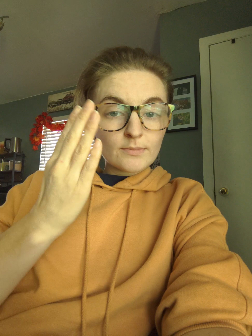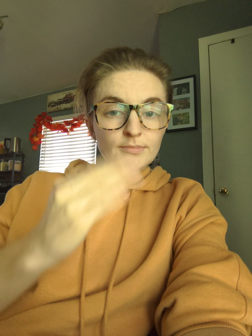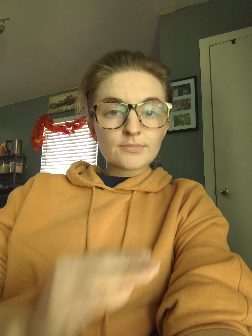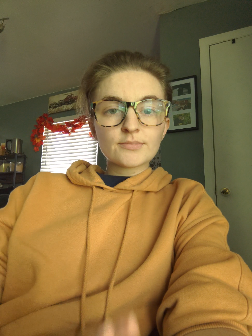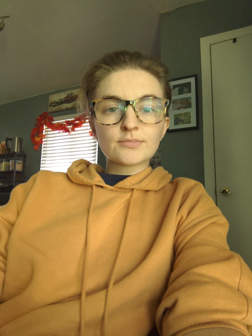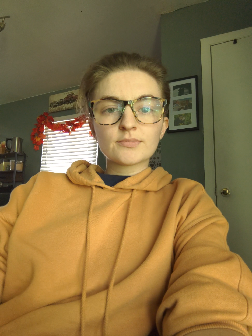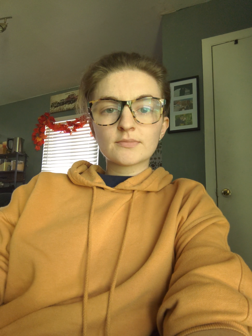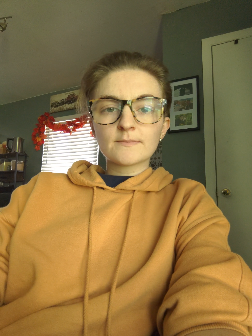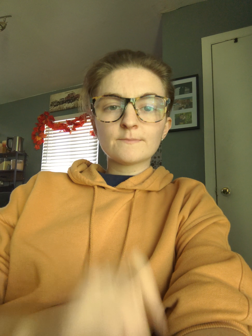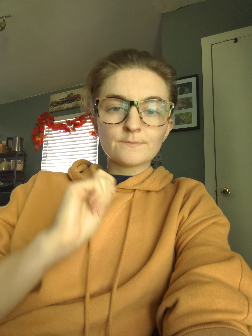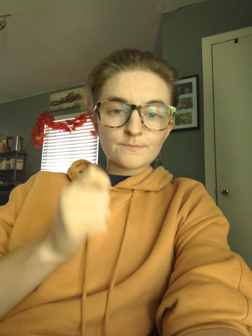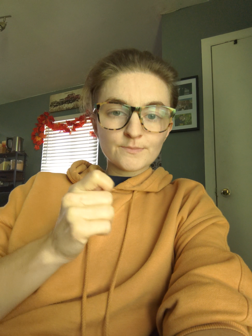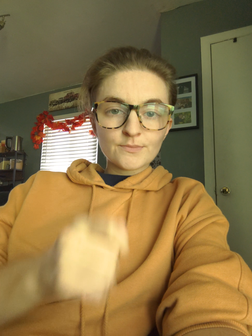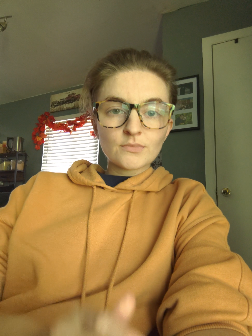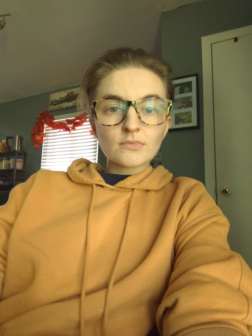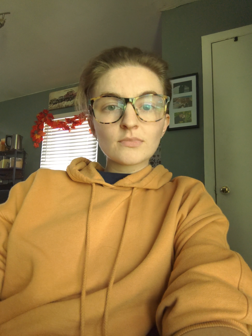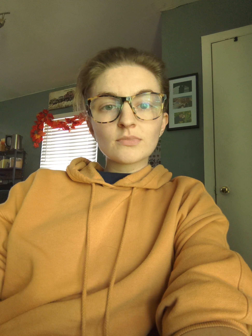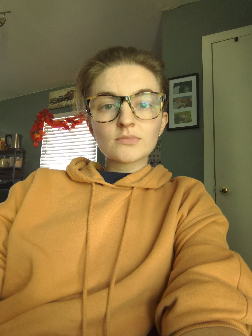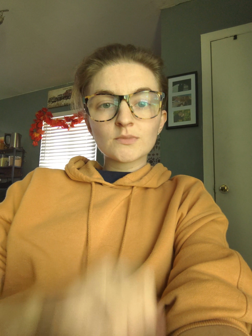hammer